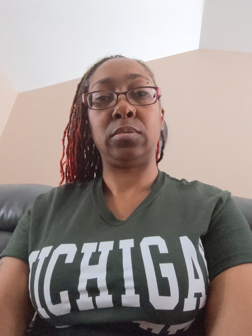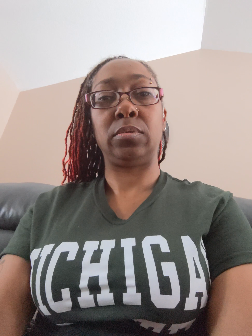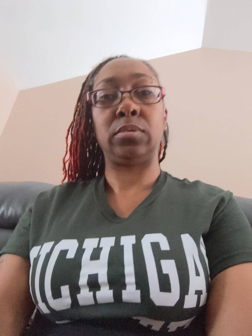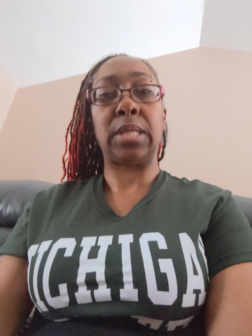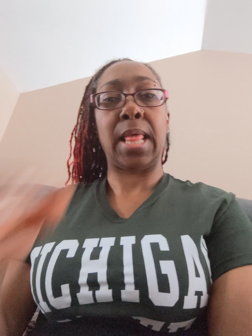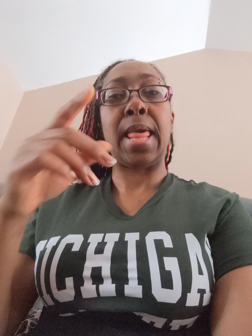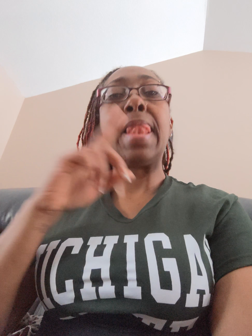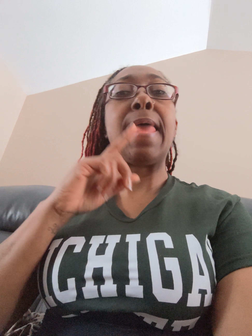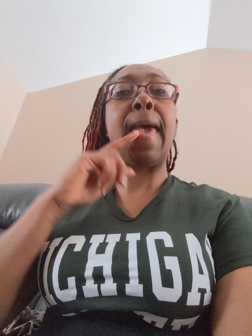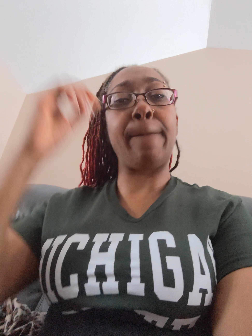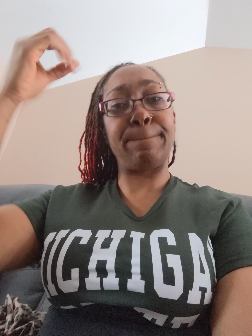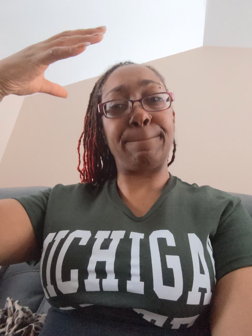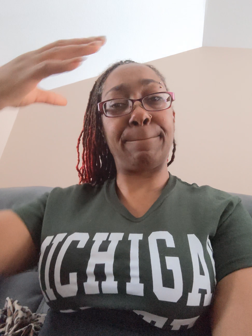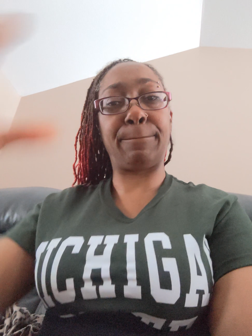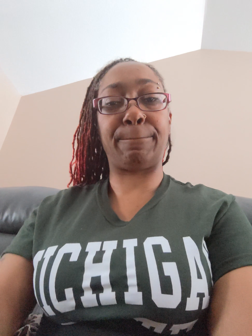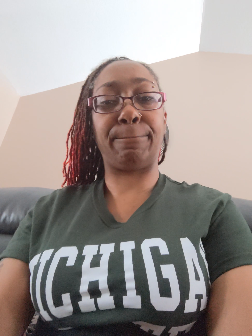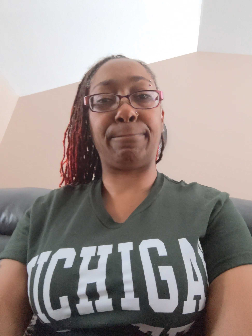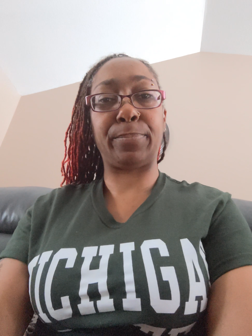lamp